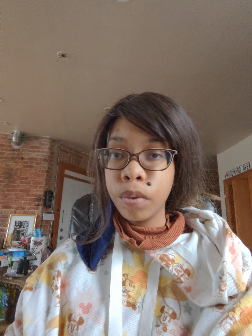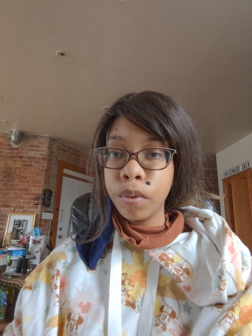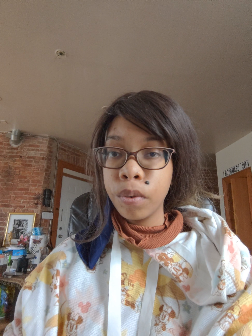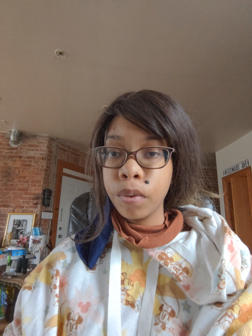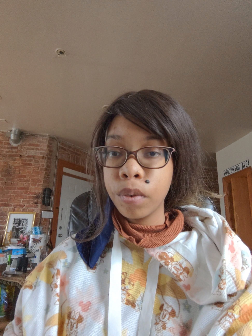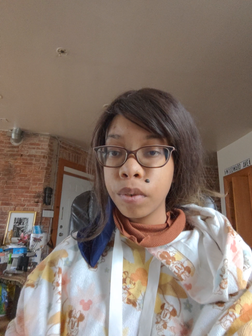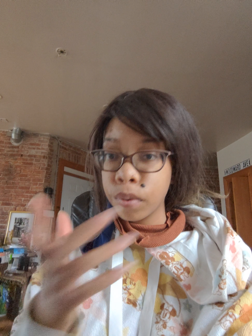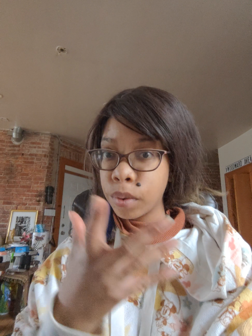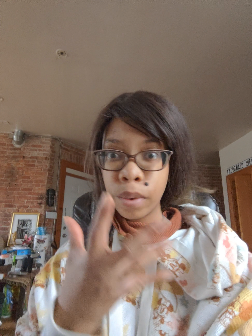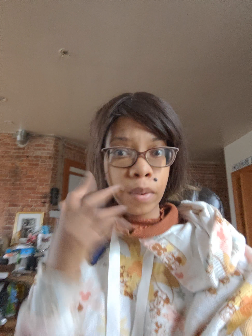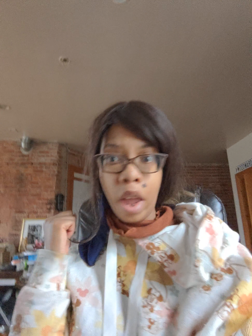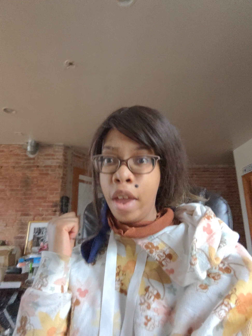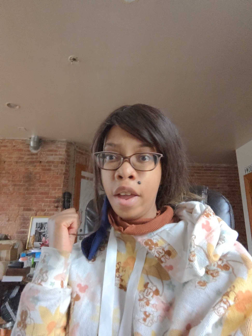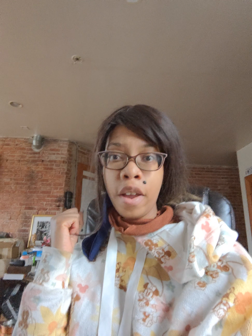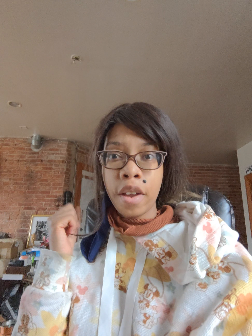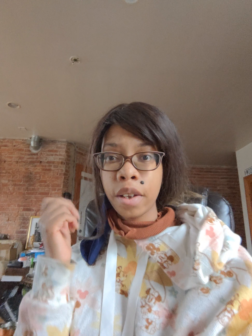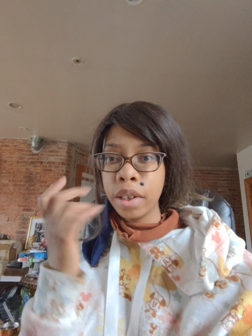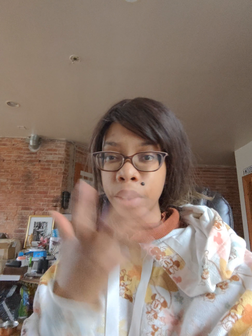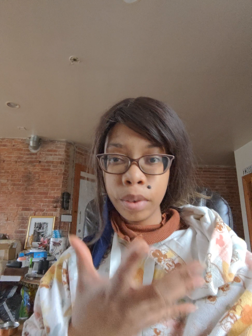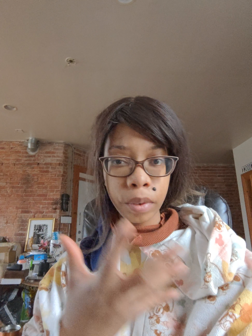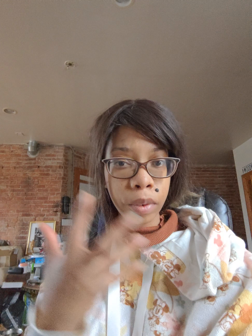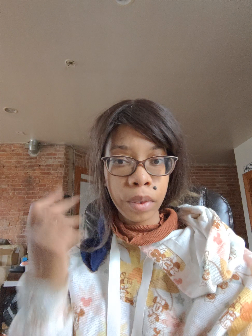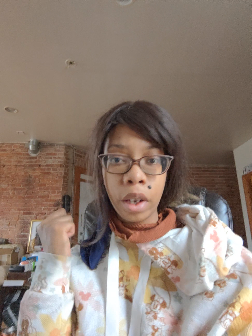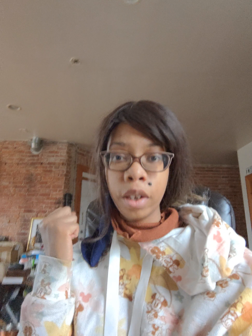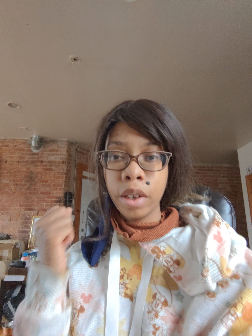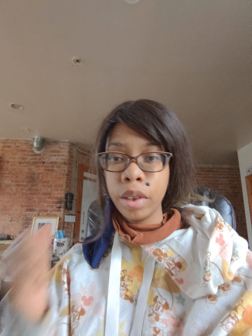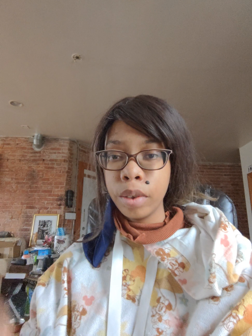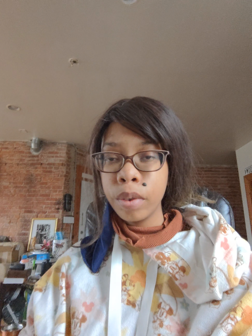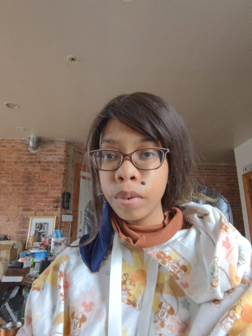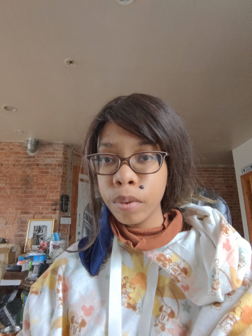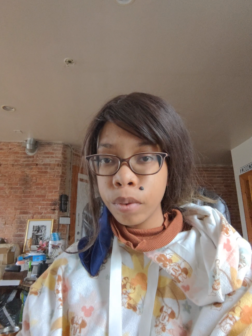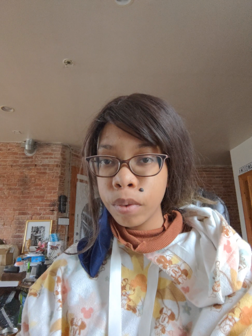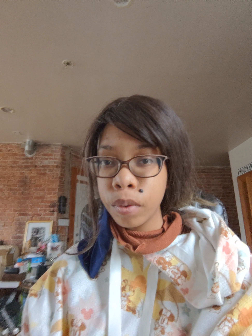fast